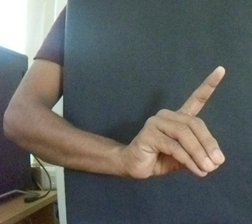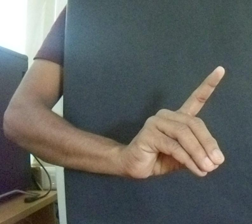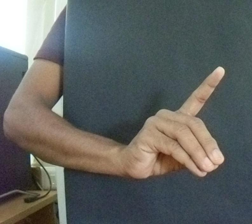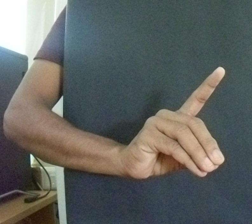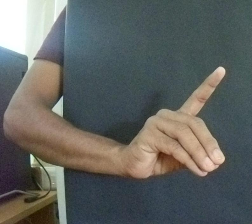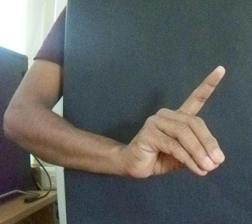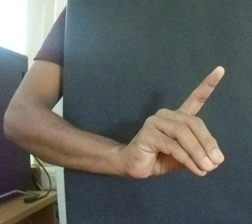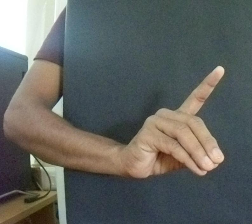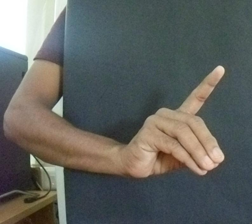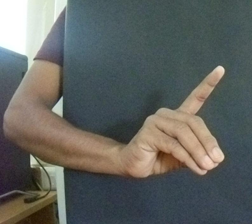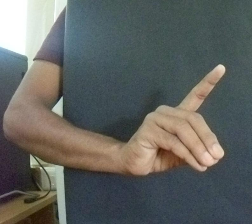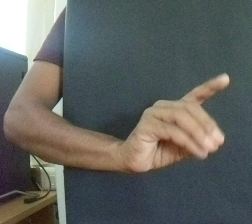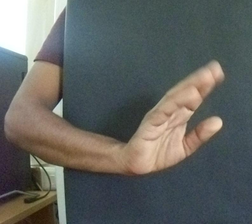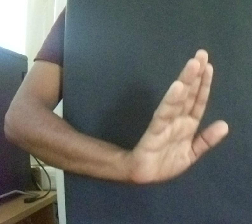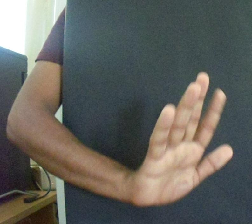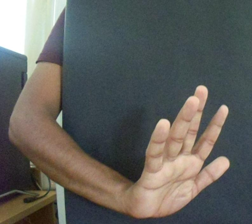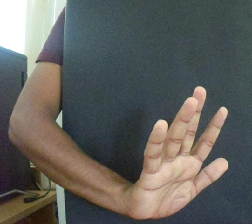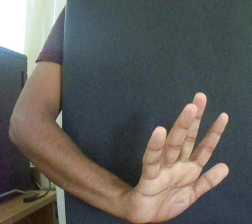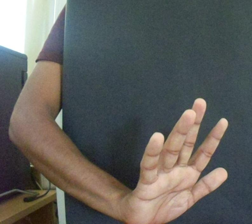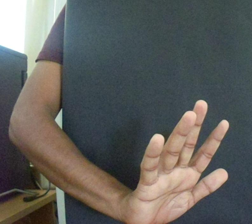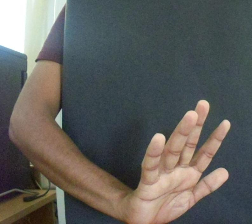hot